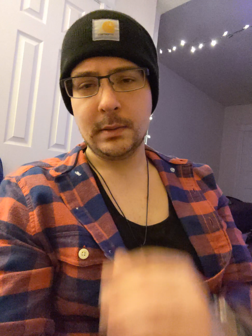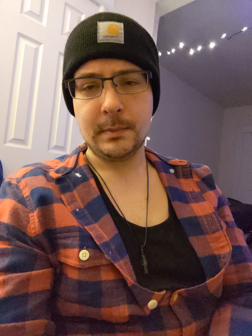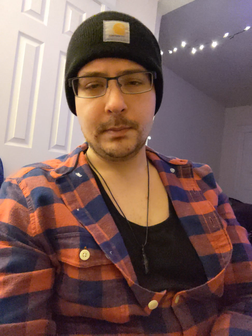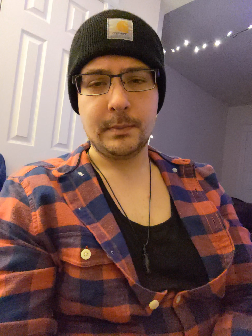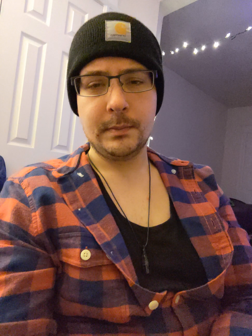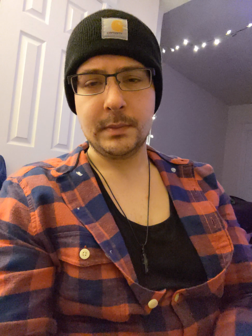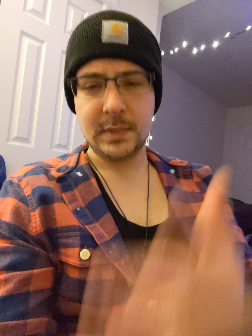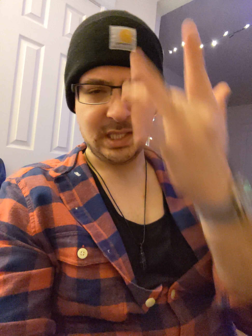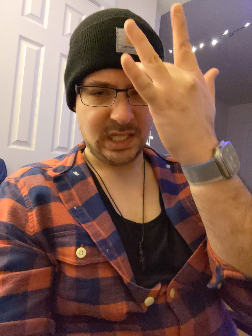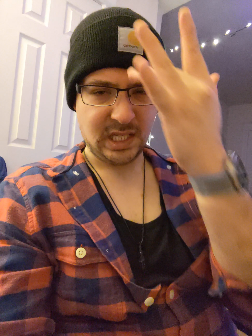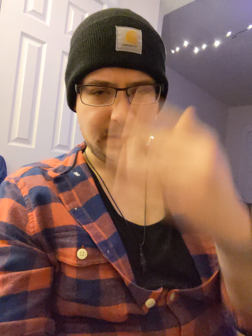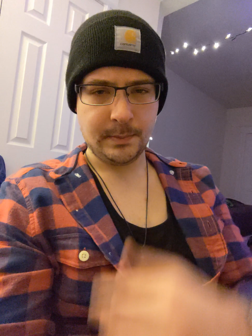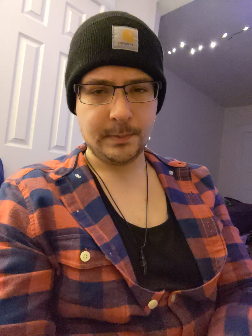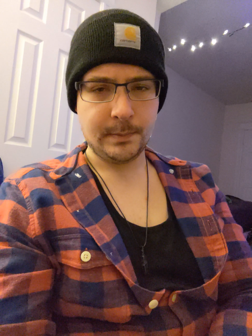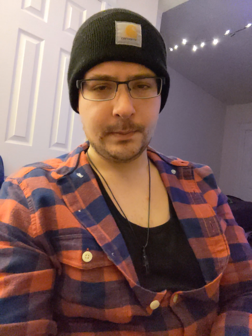sick